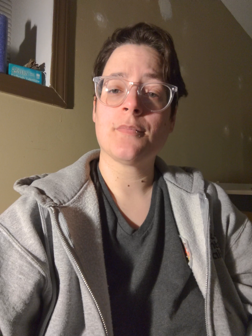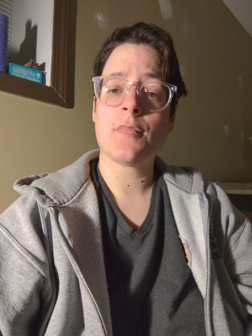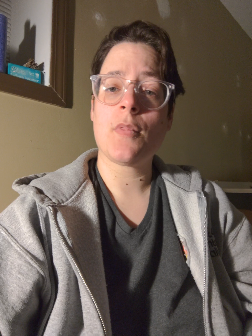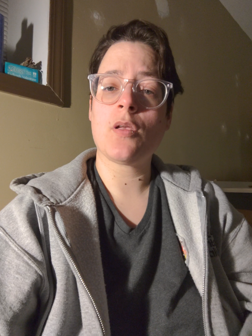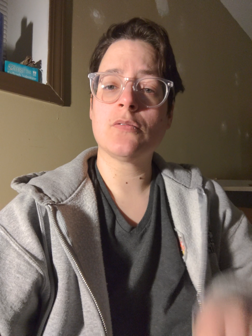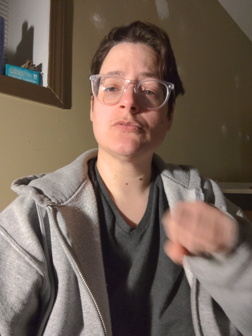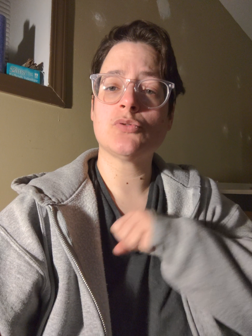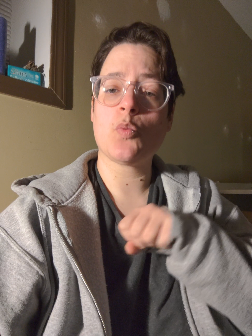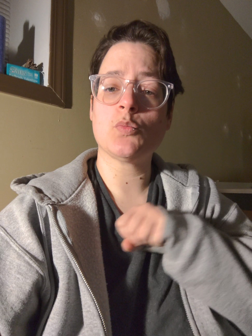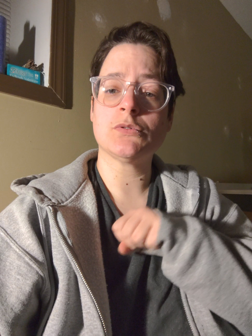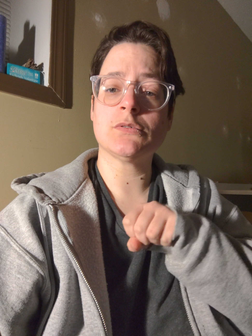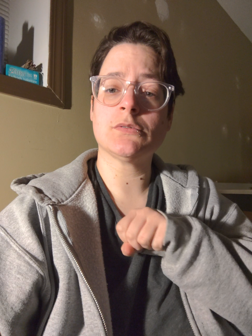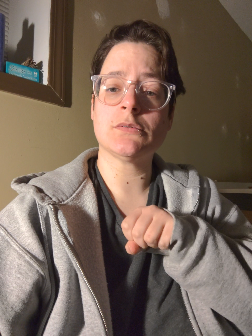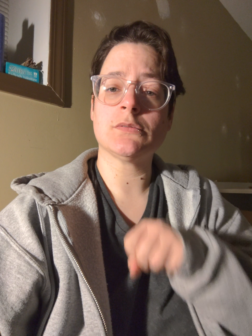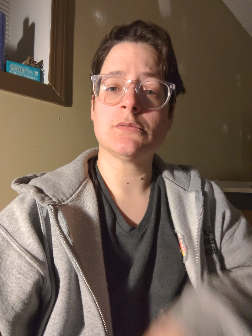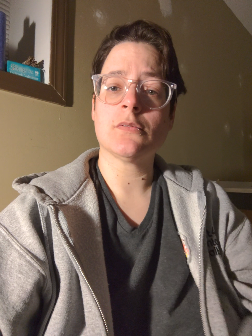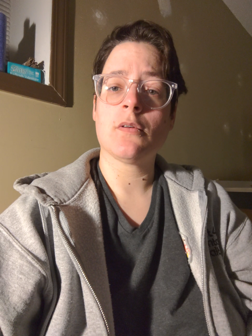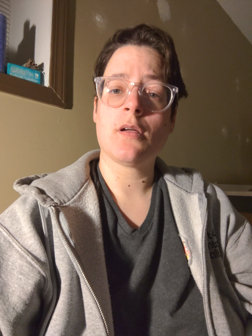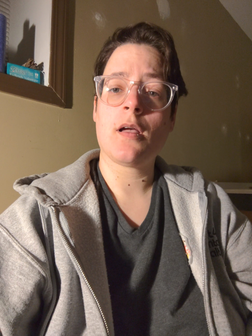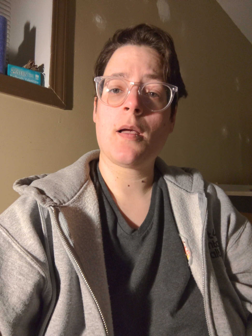shoe